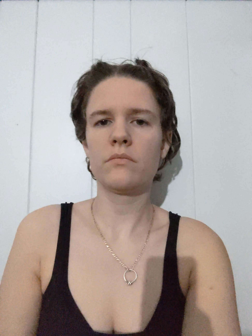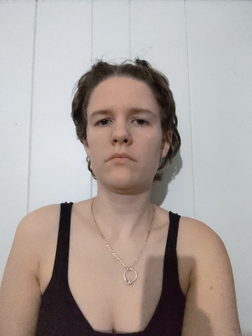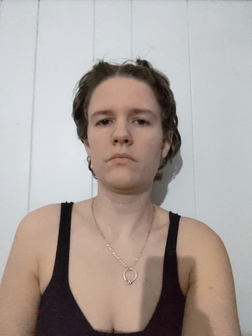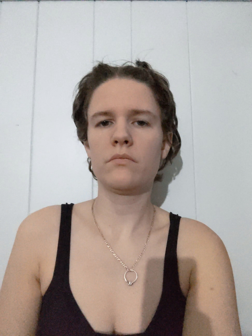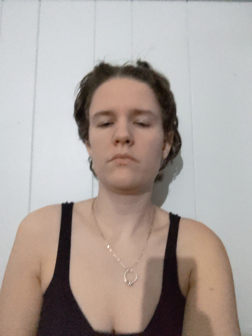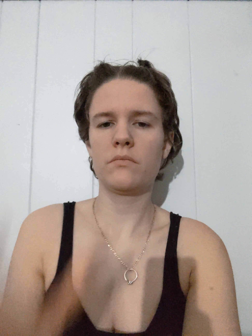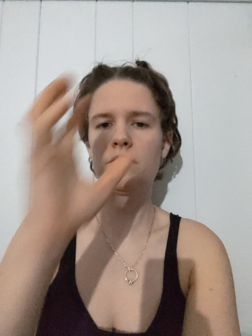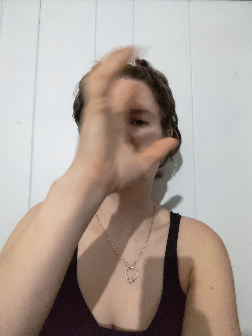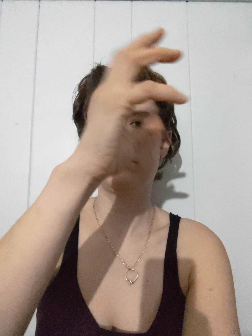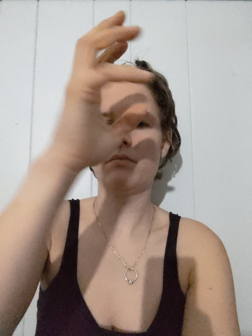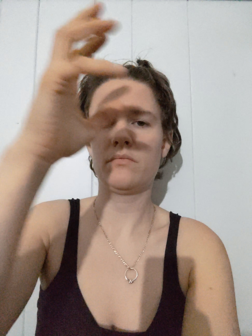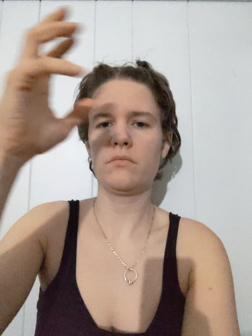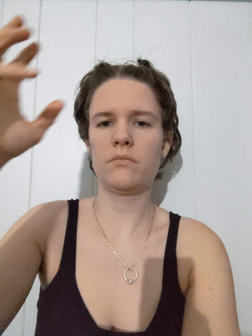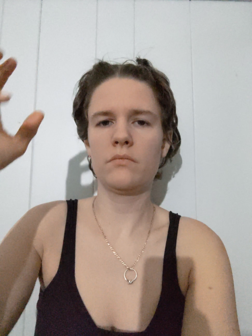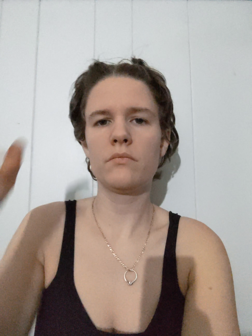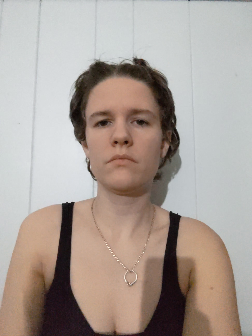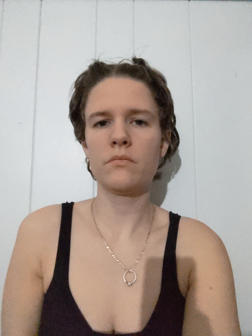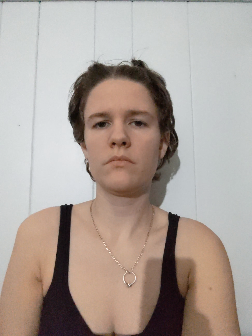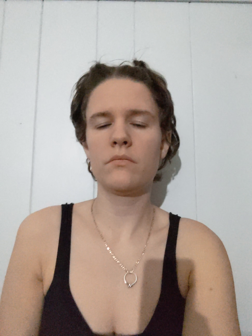cloud